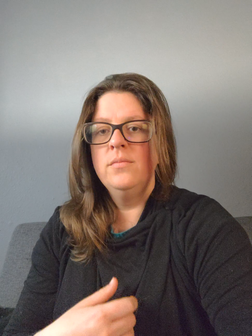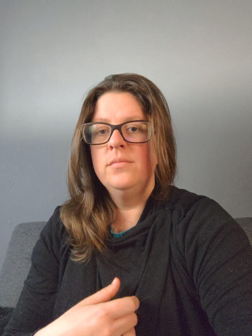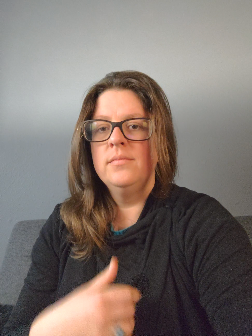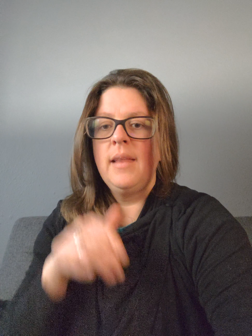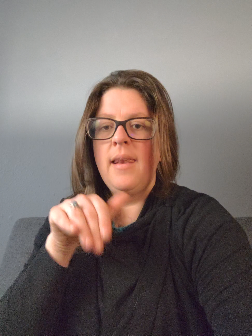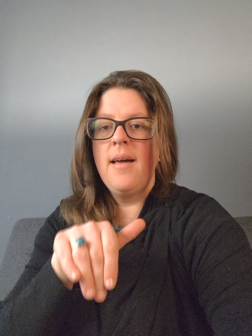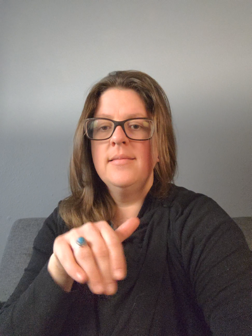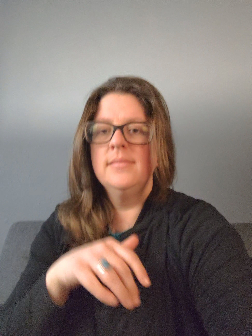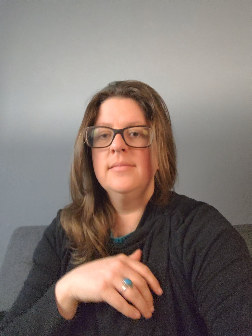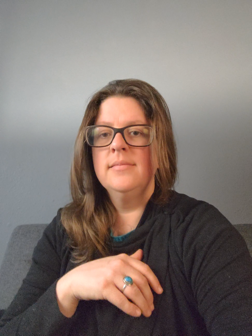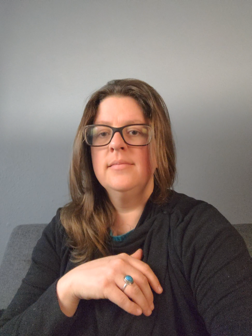night